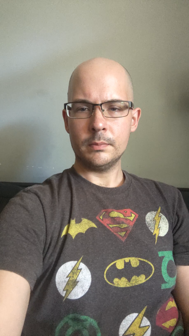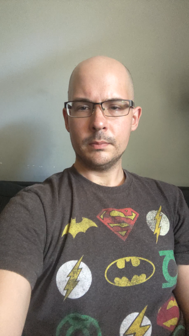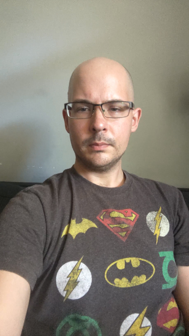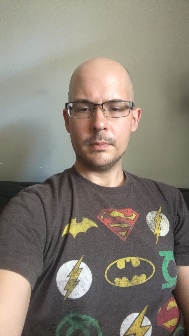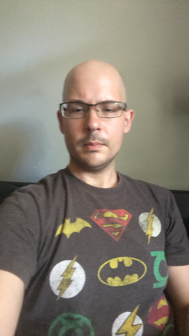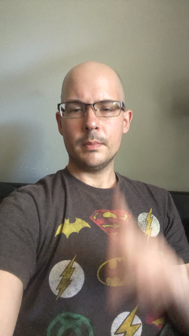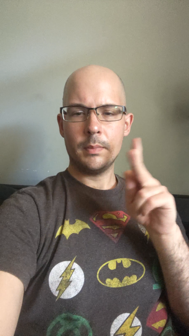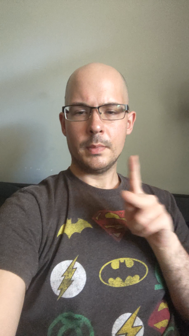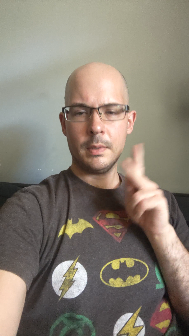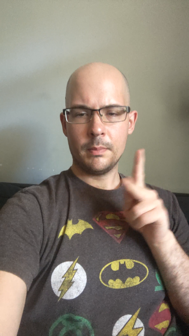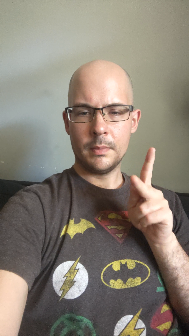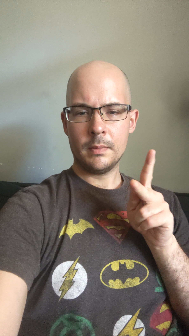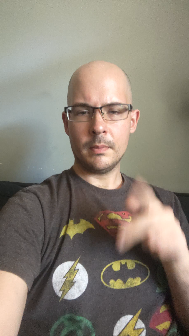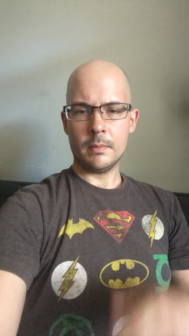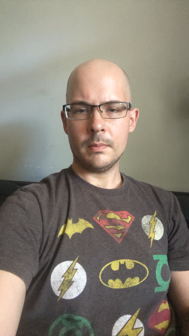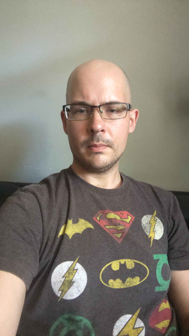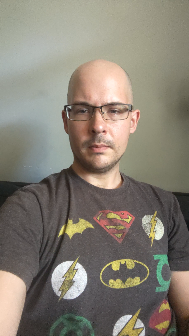people